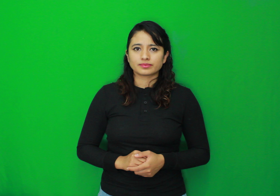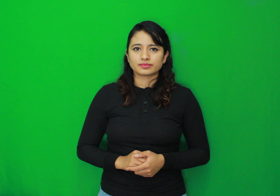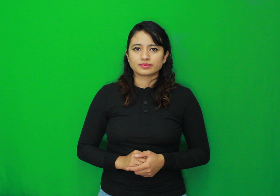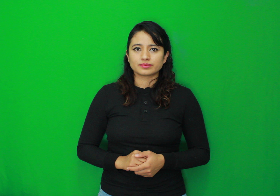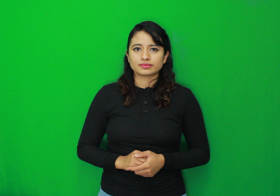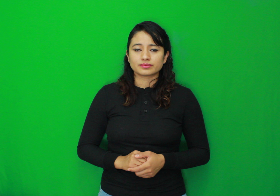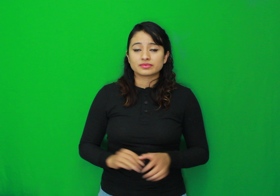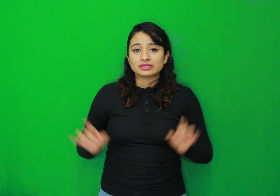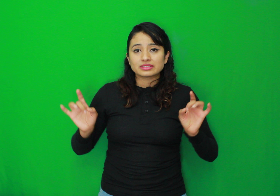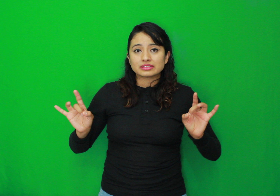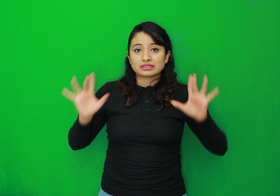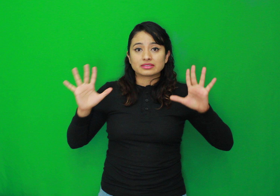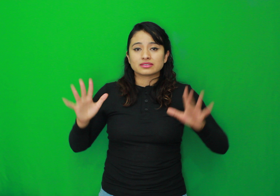suceso